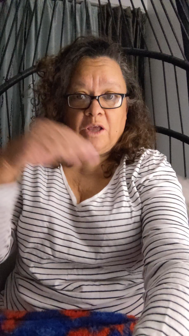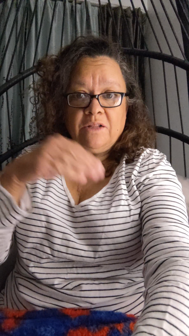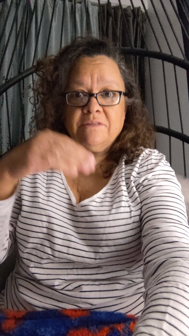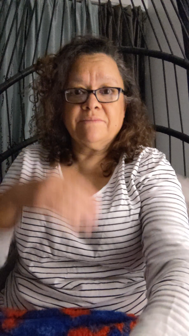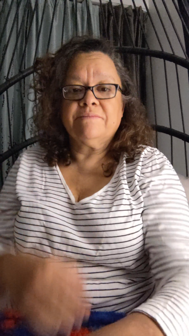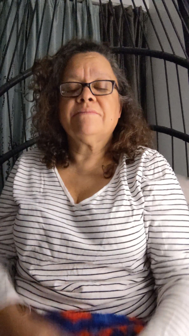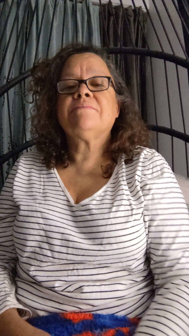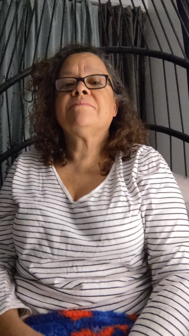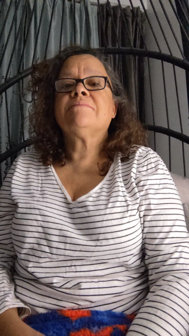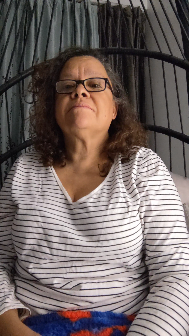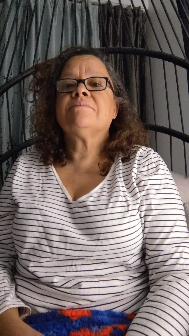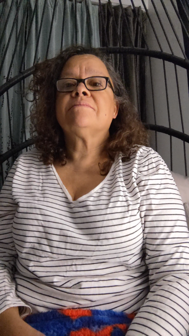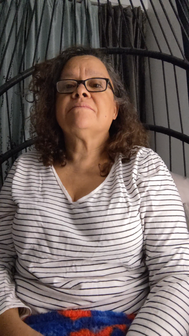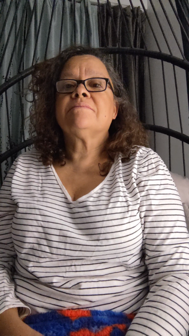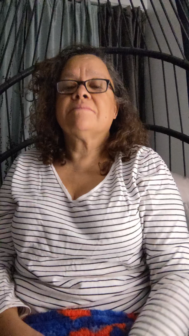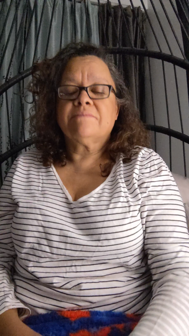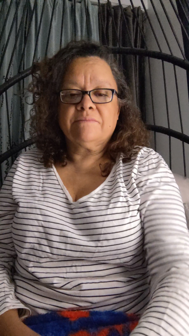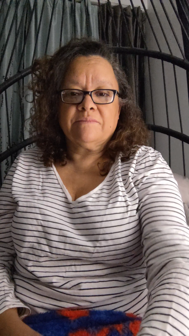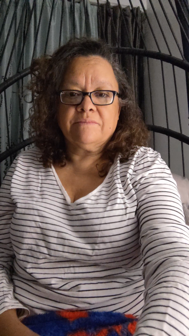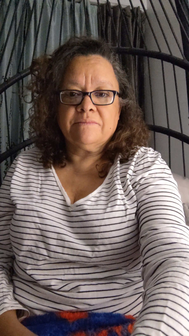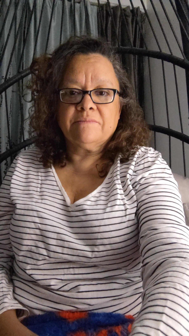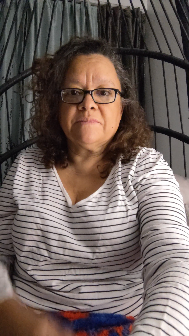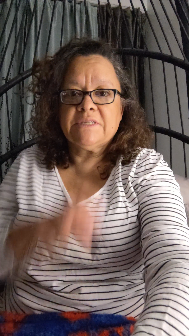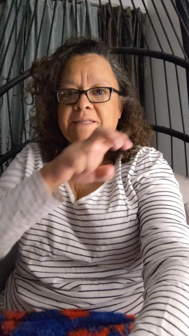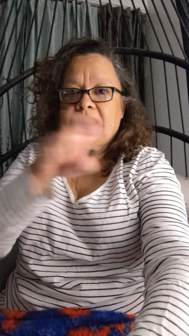couch